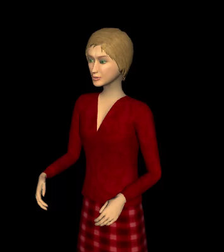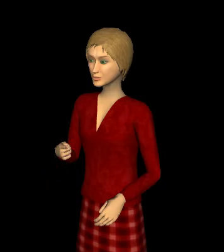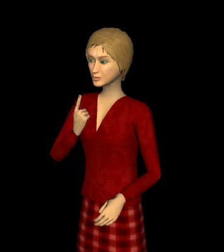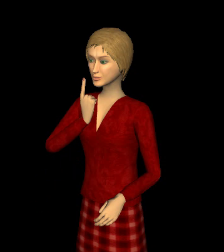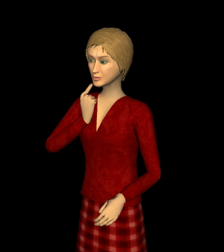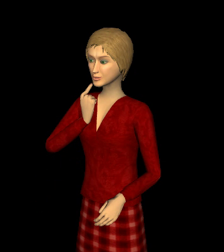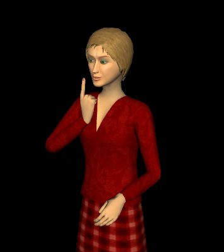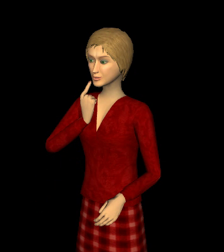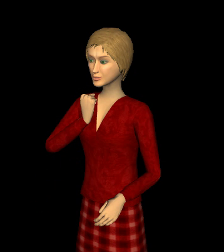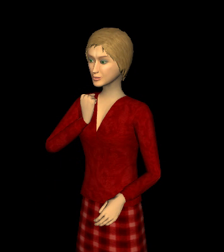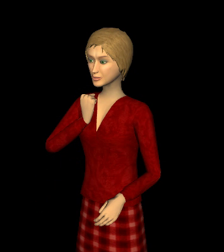أحمر